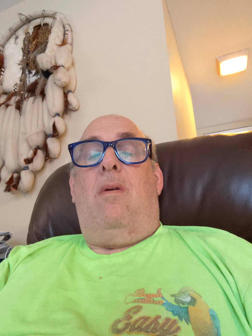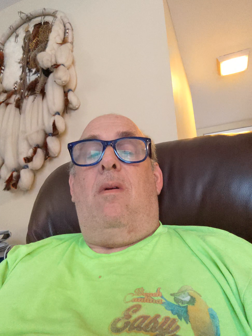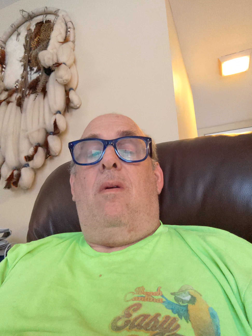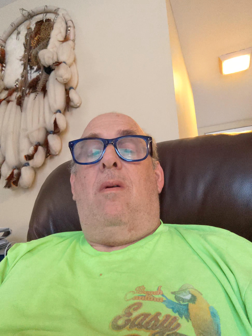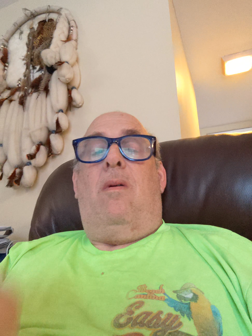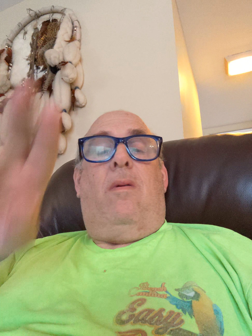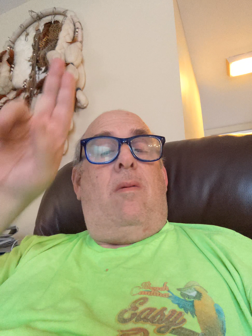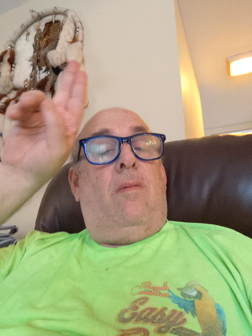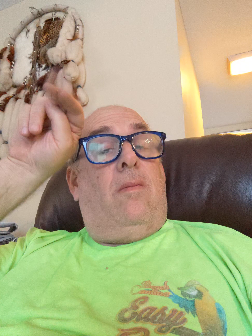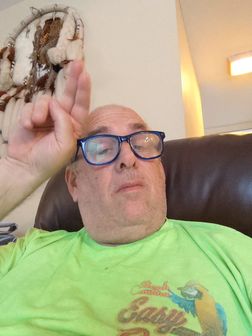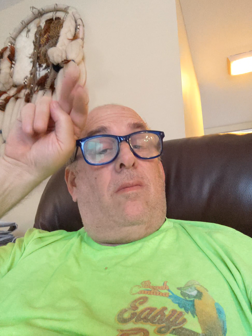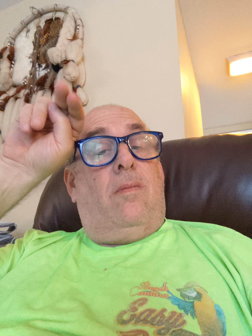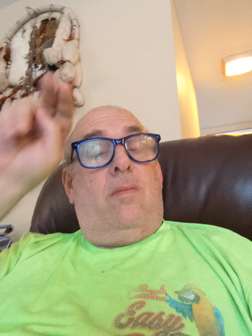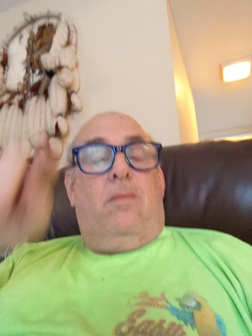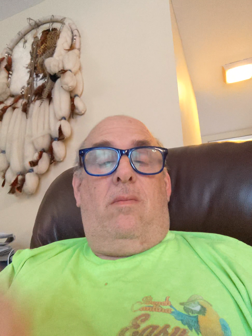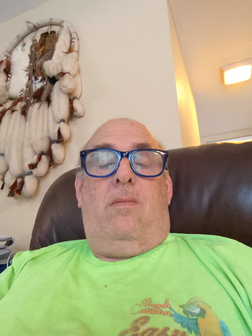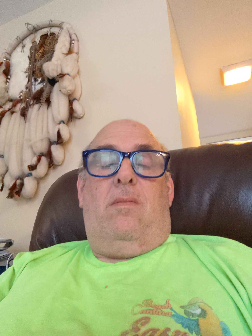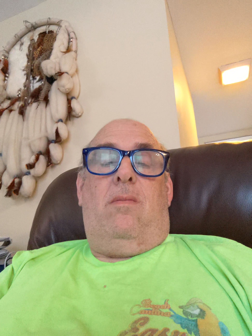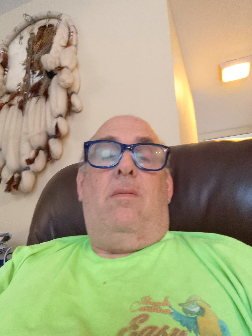horse